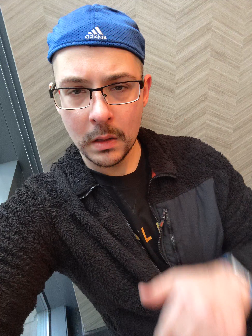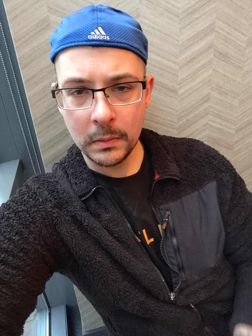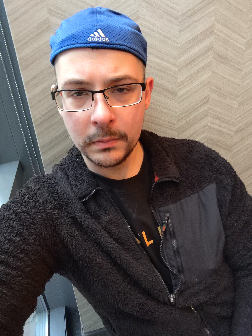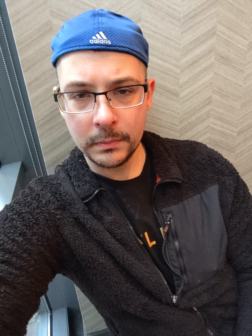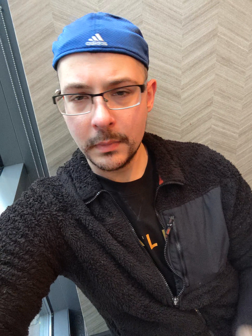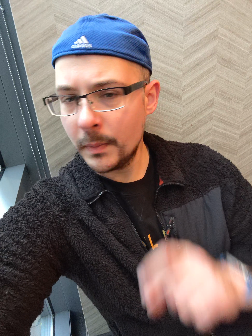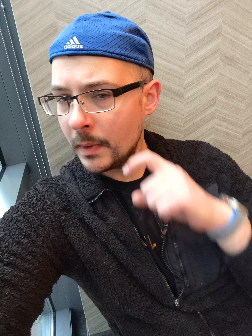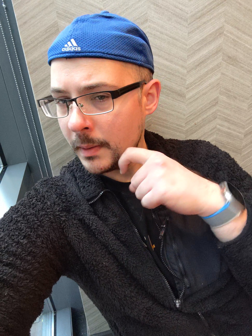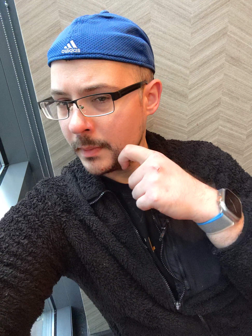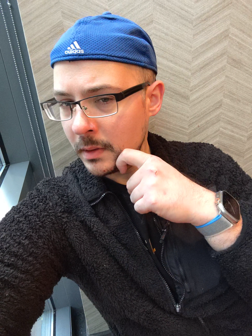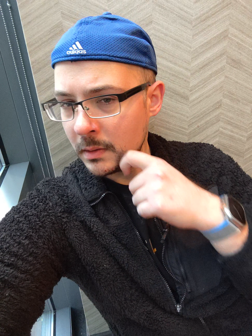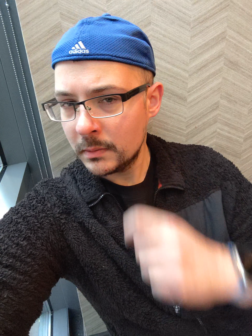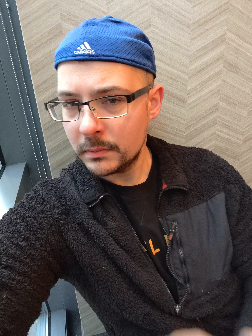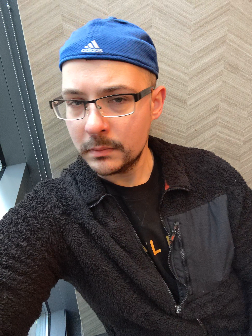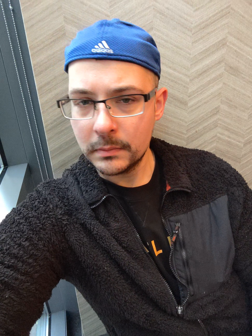apple